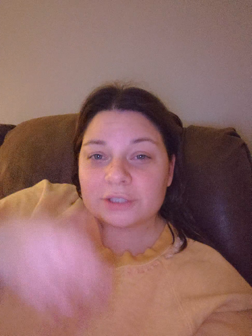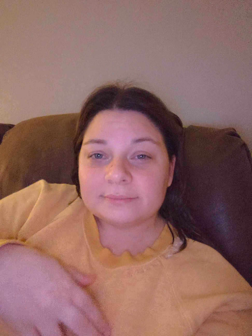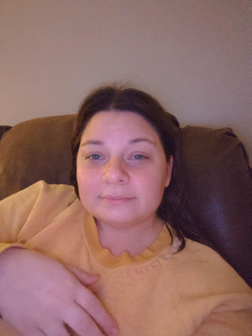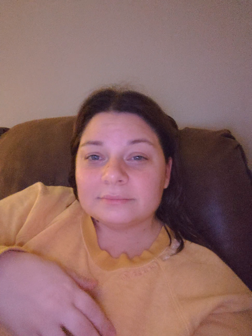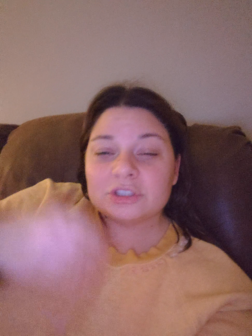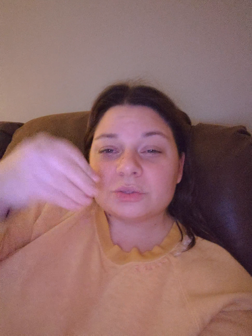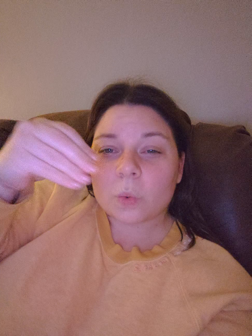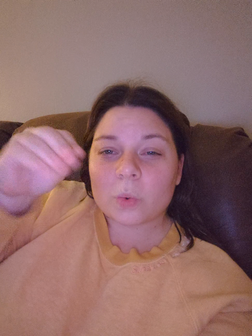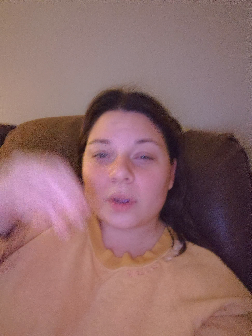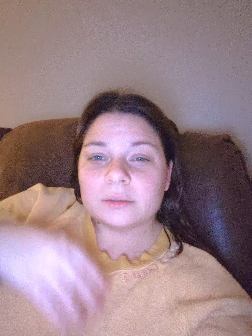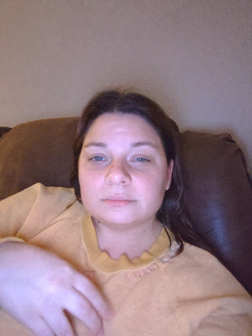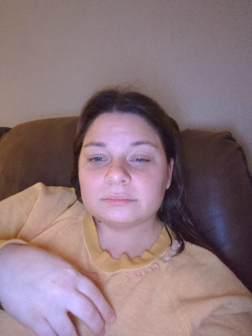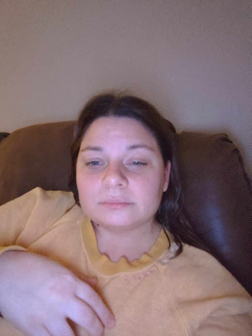store